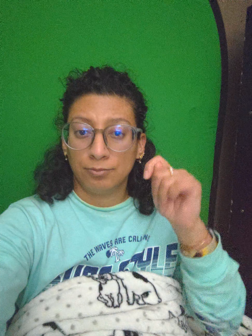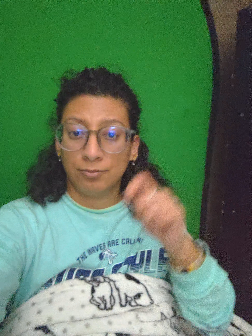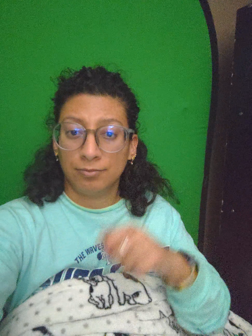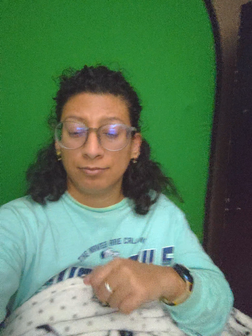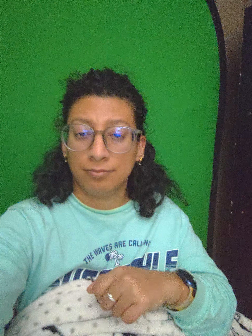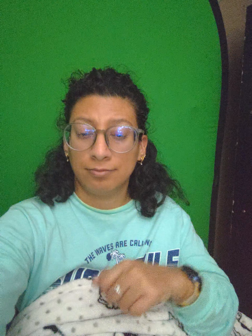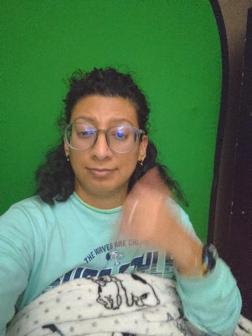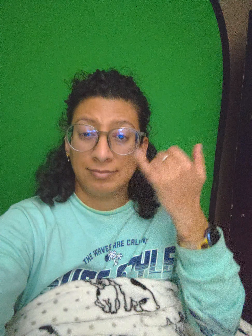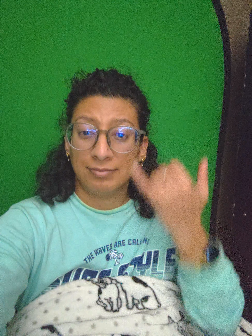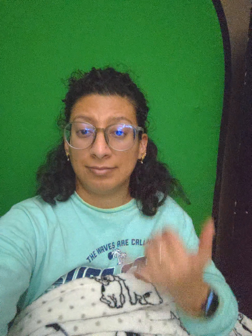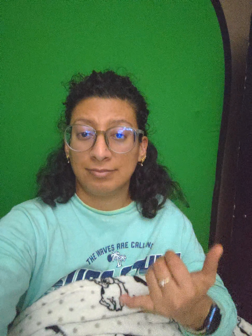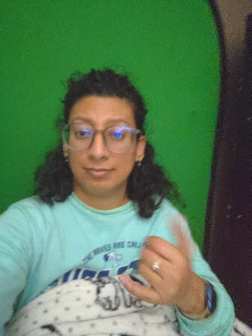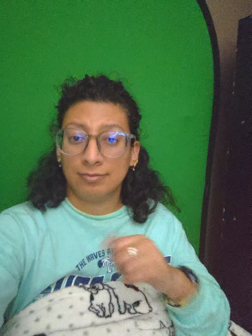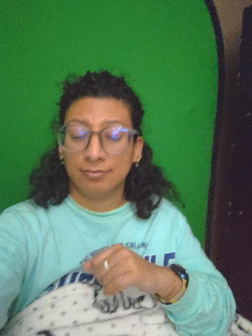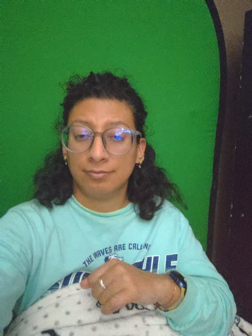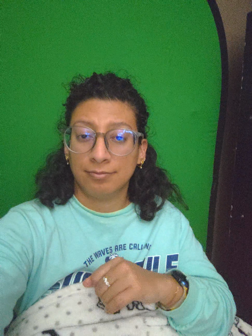now